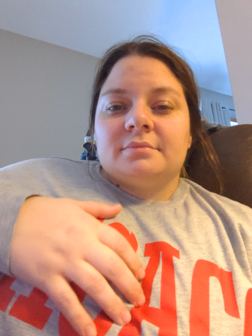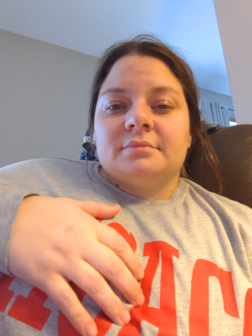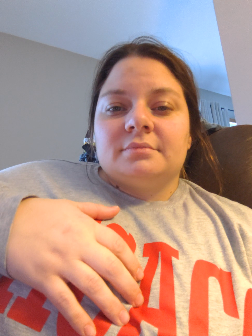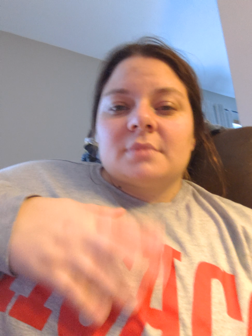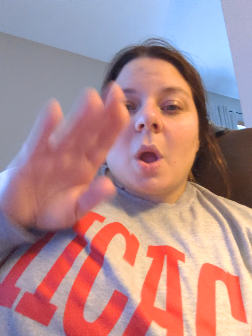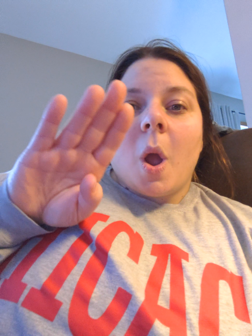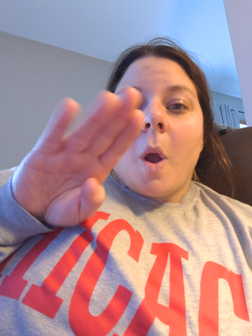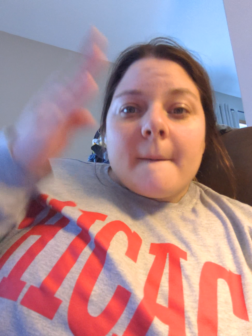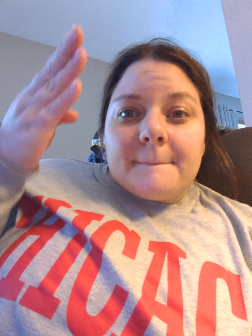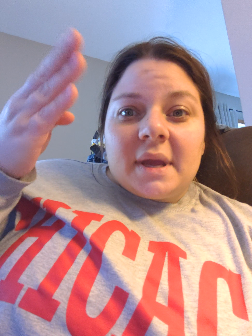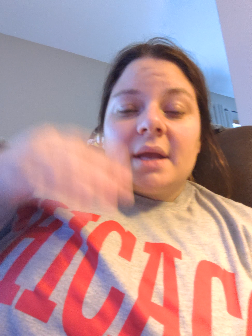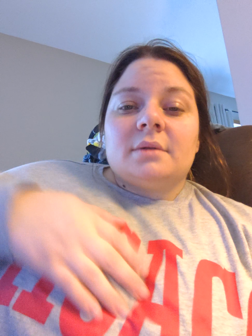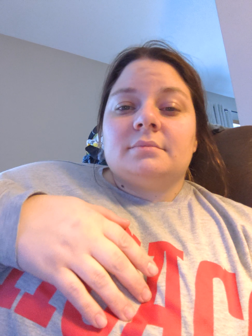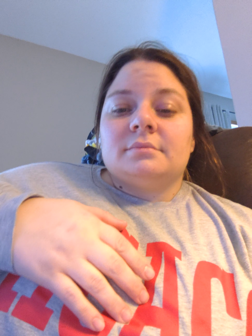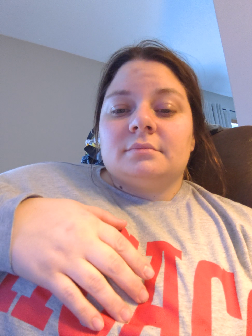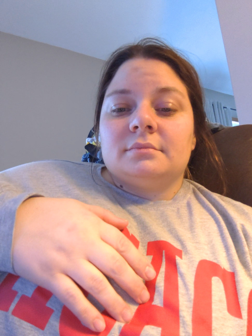open